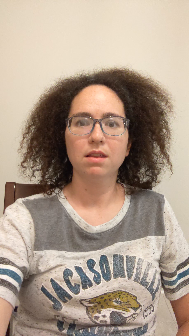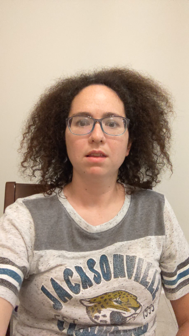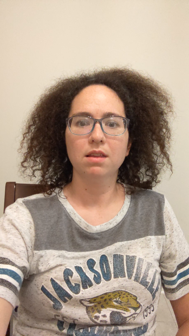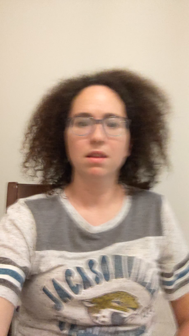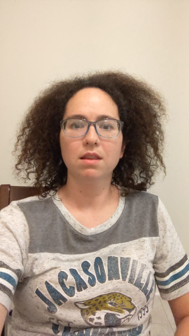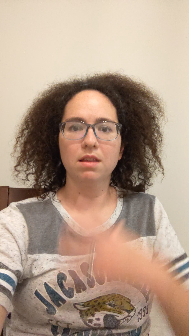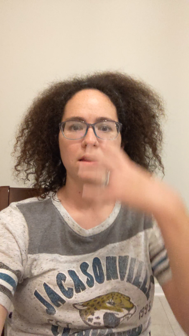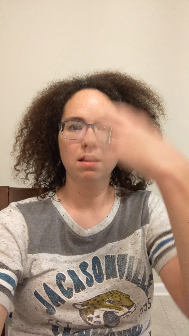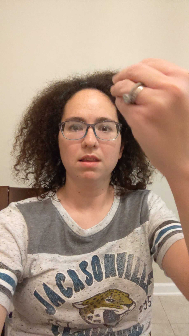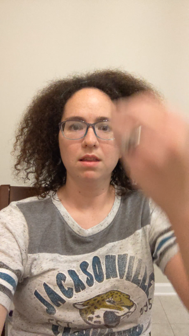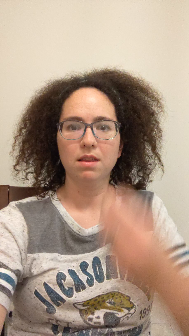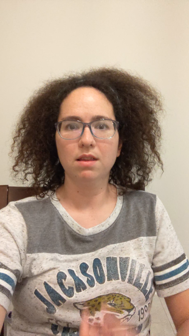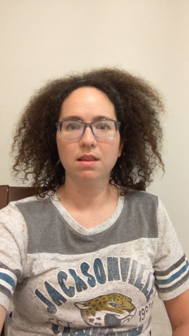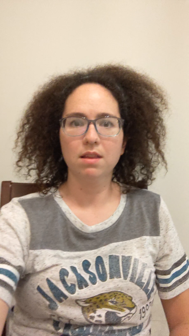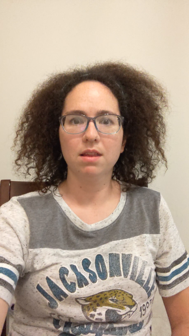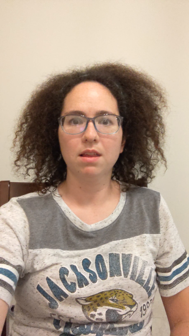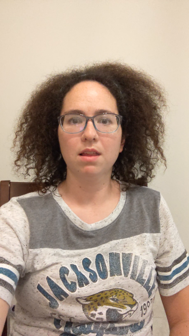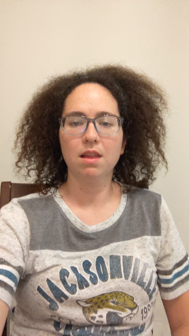got to